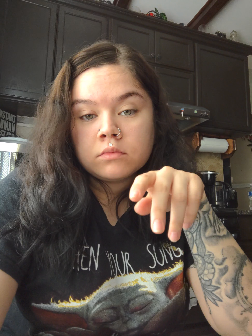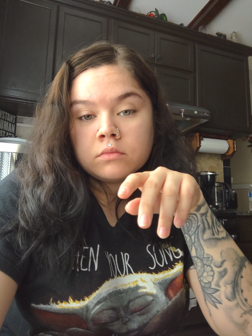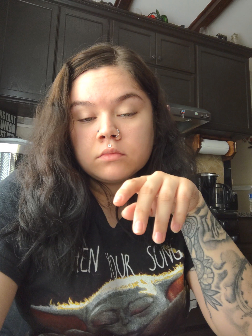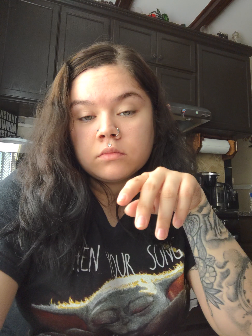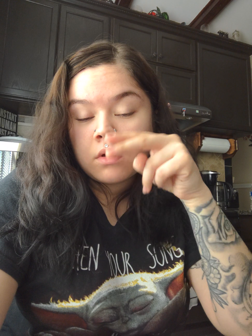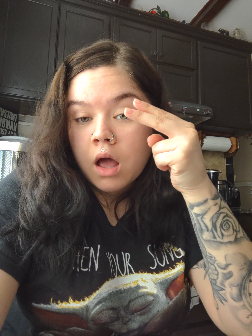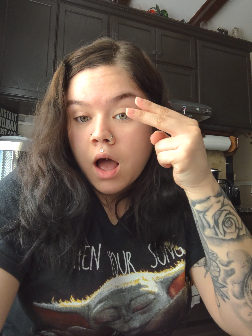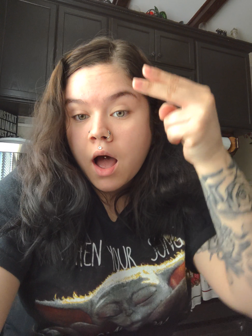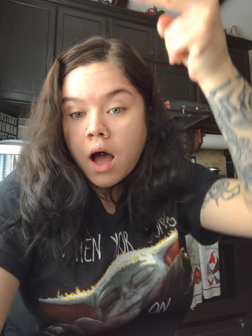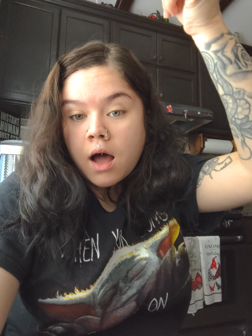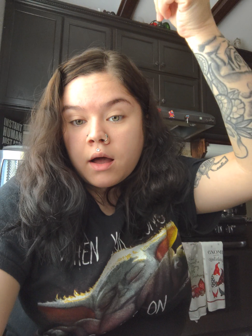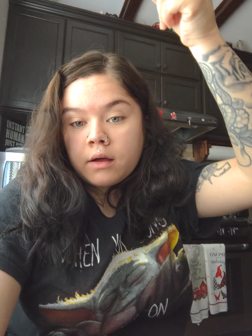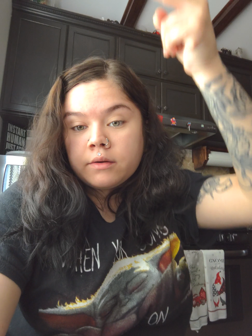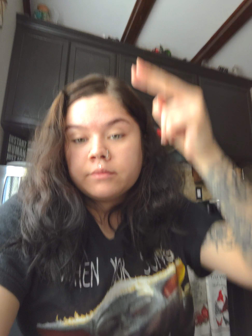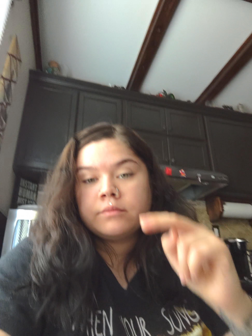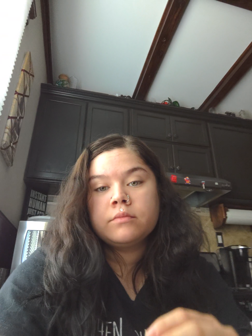high